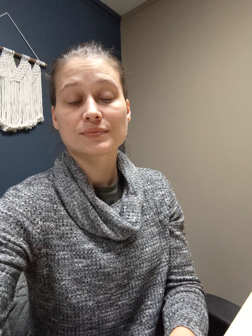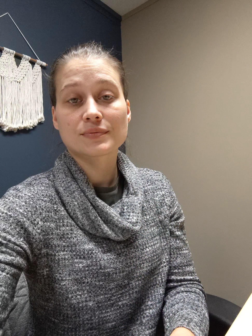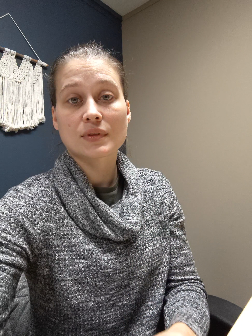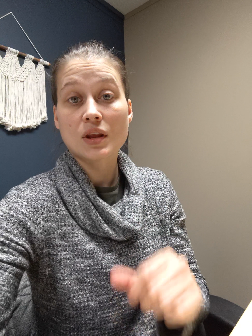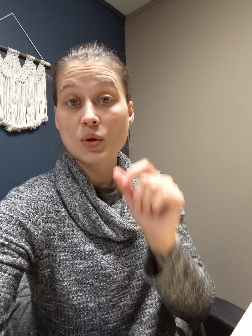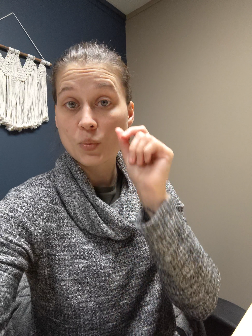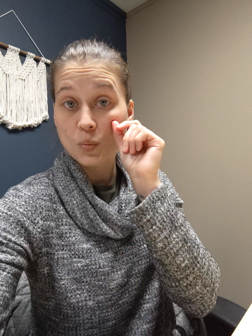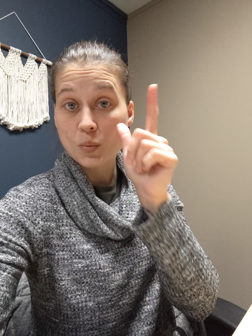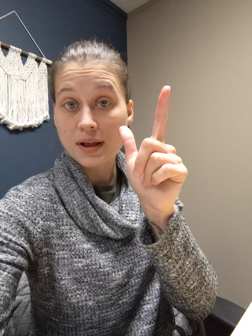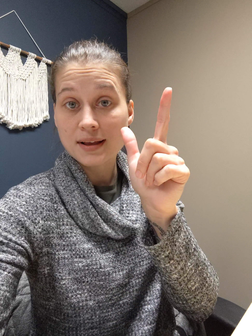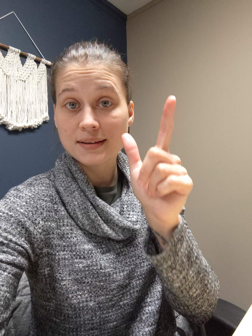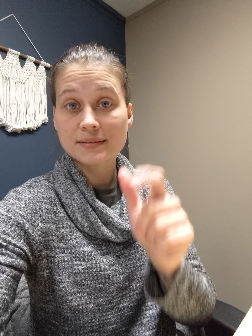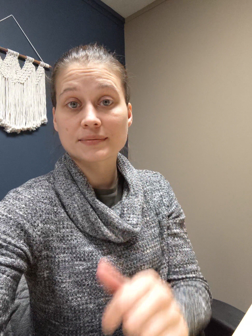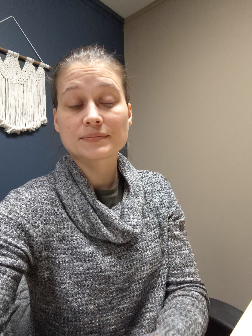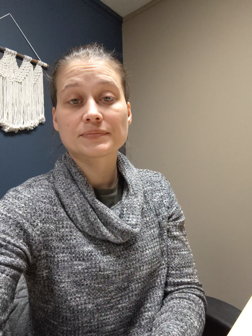wake